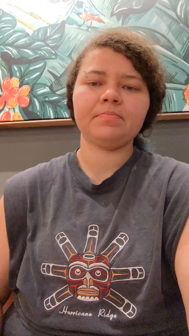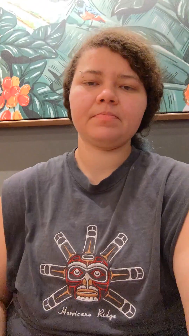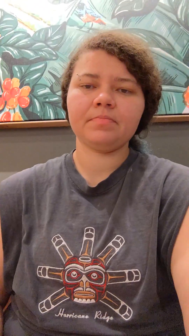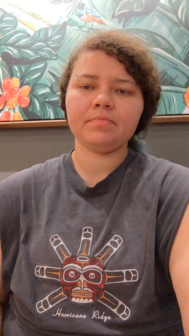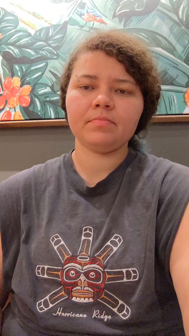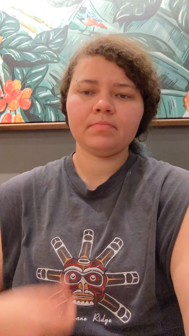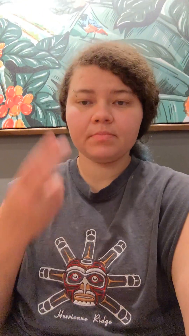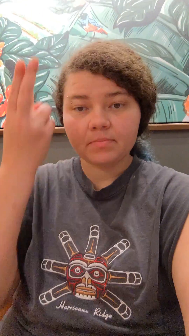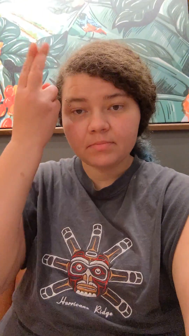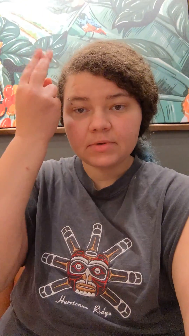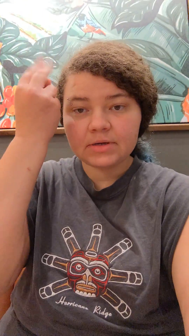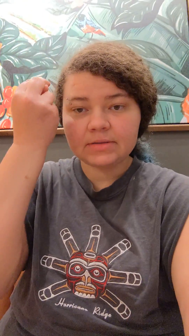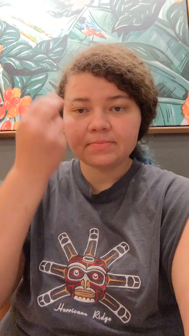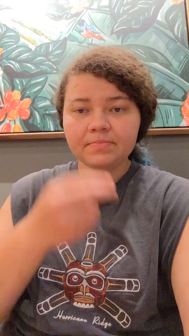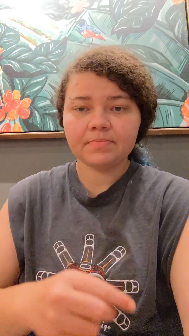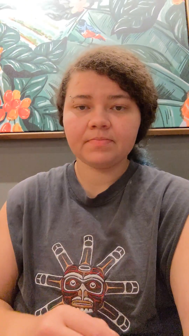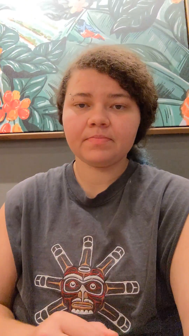bunny